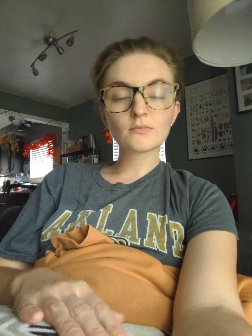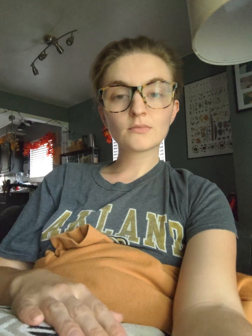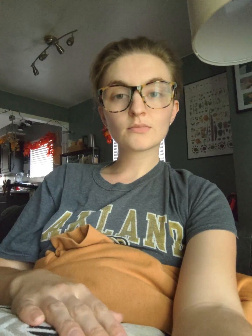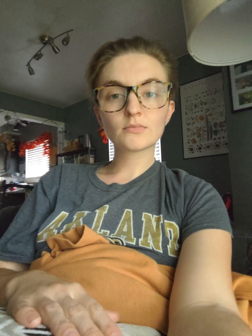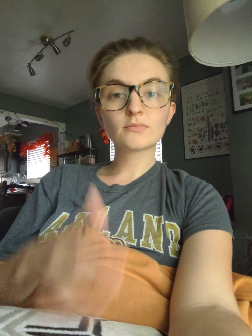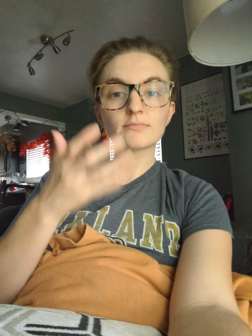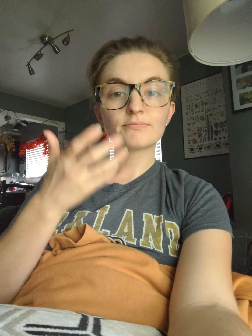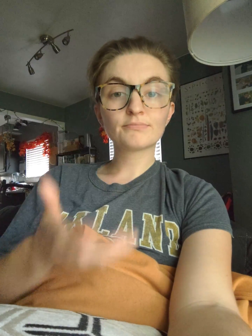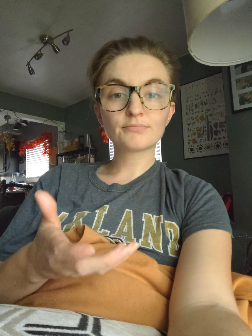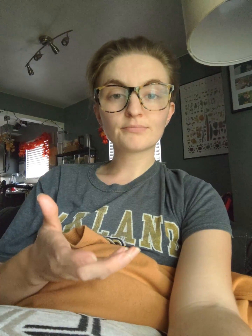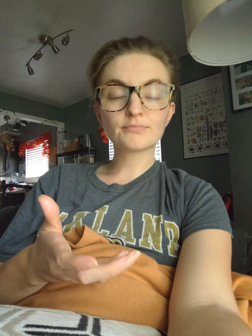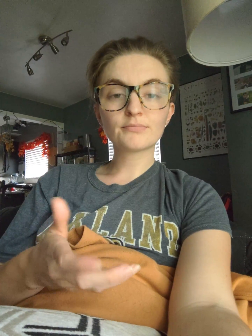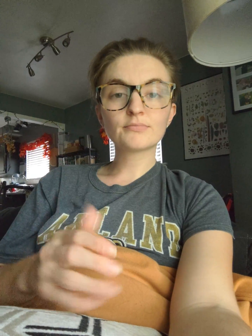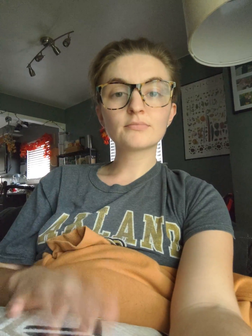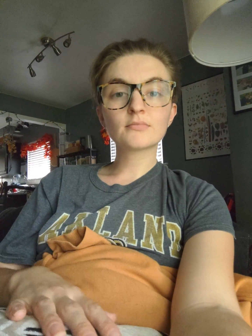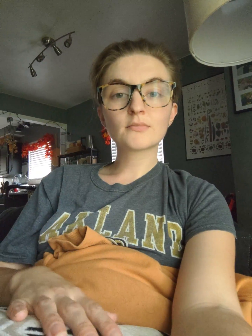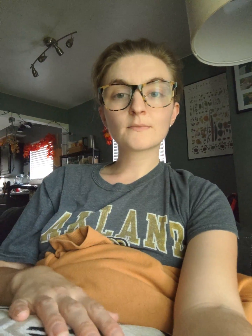heavy